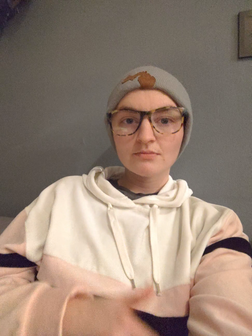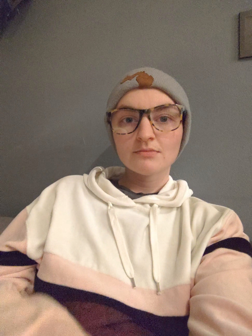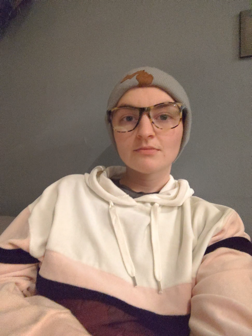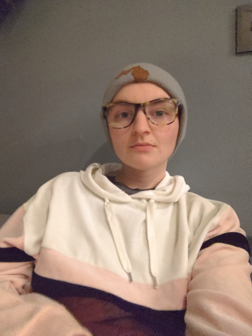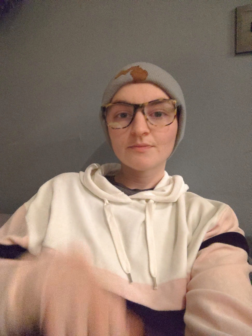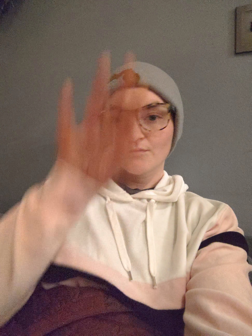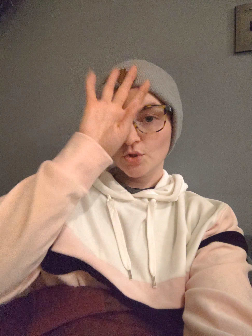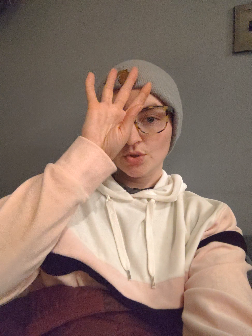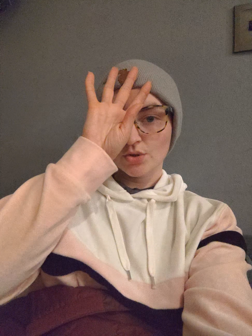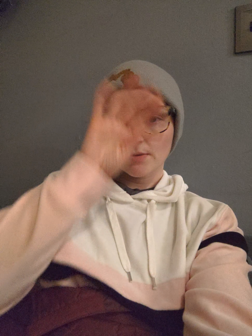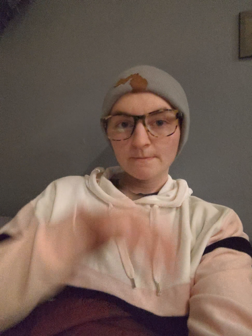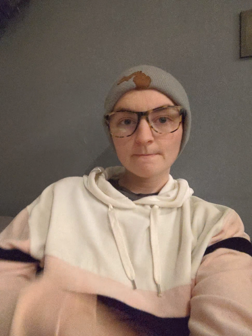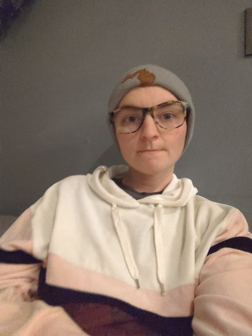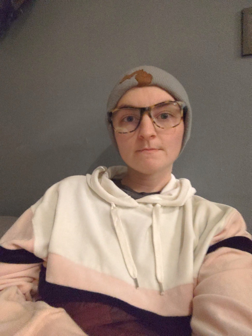fireman